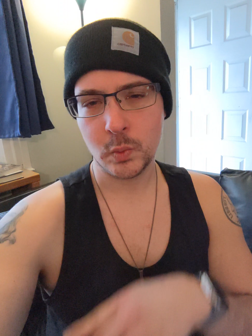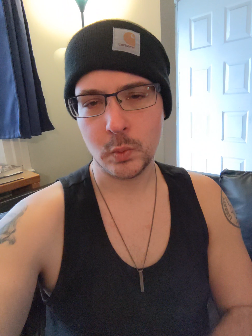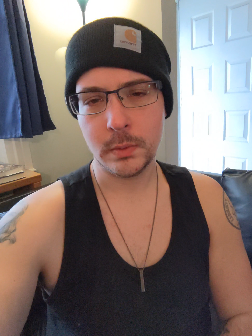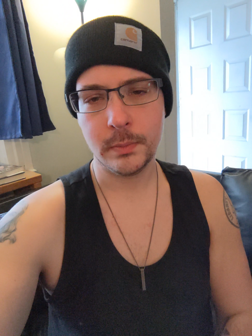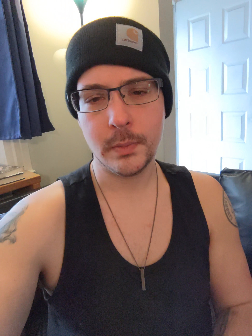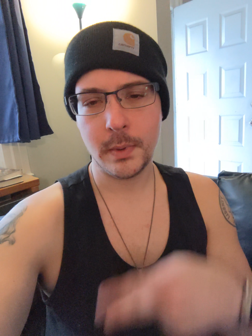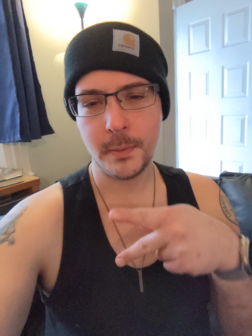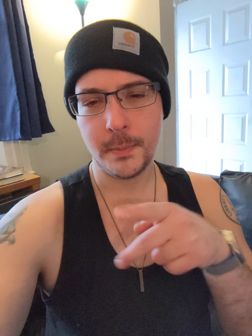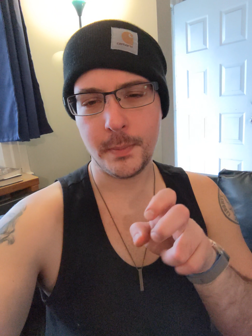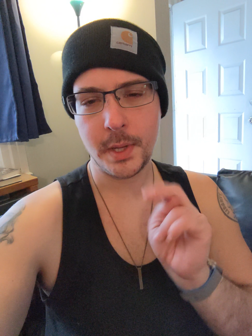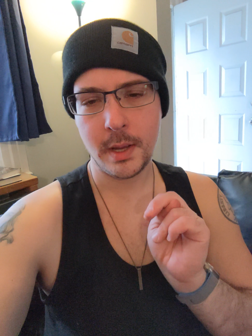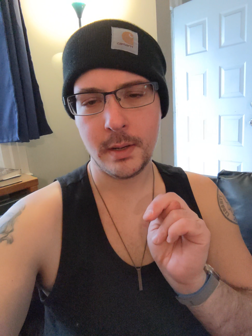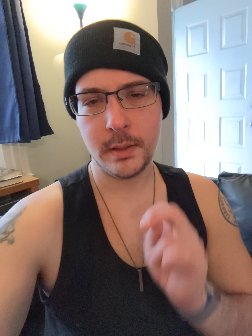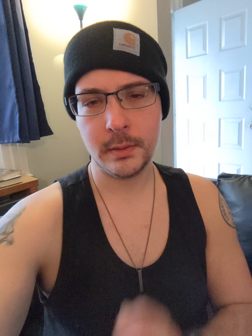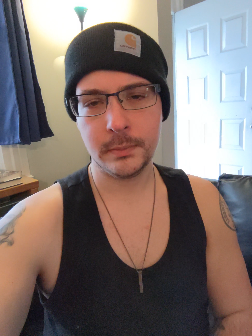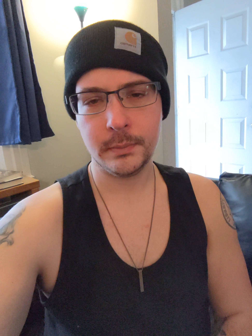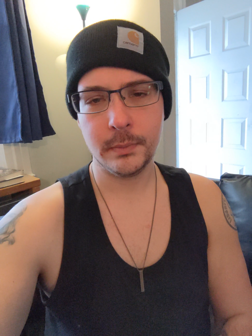pen